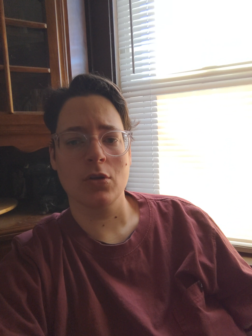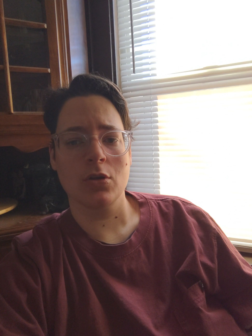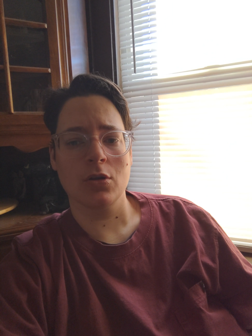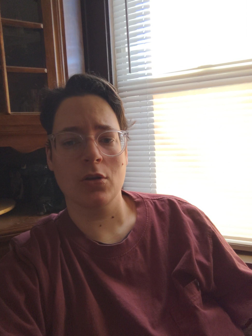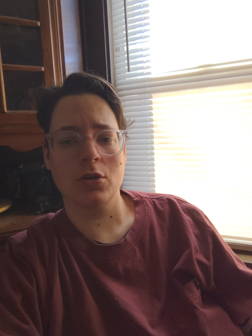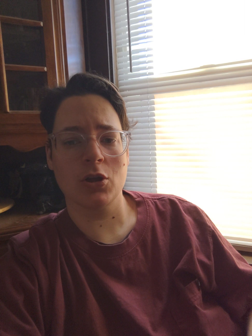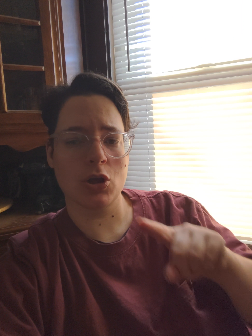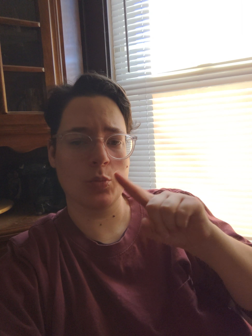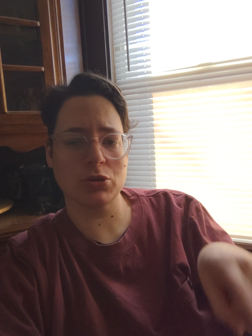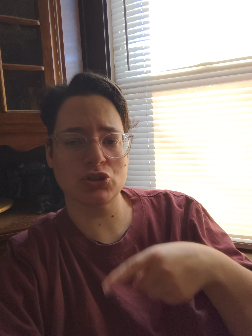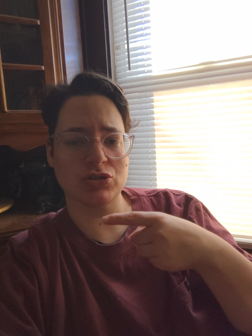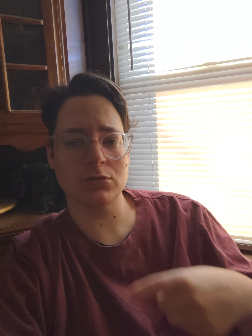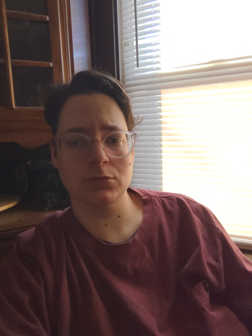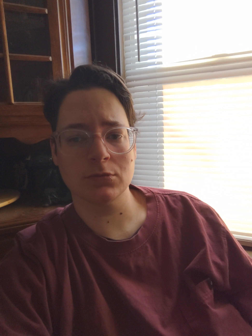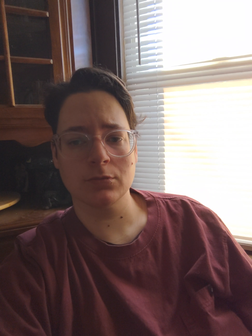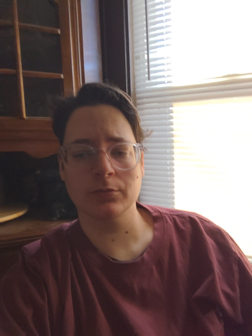garbage